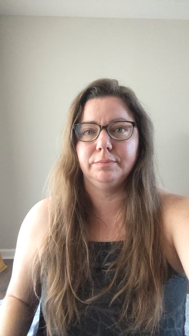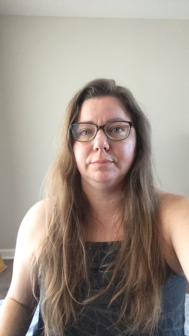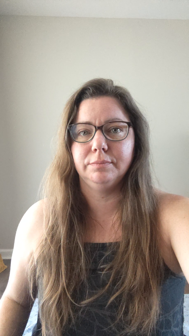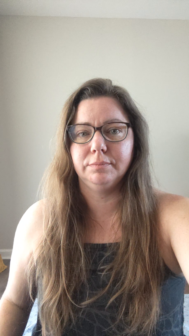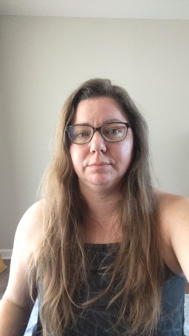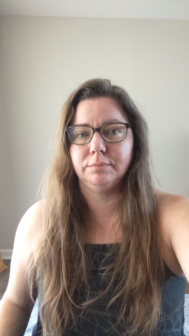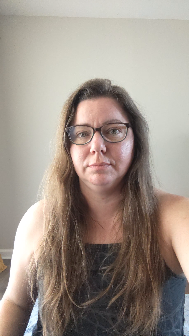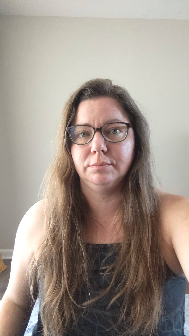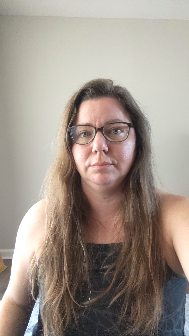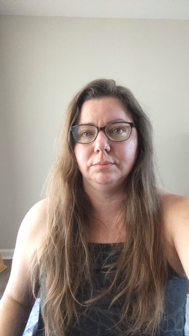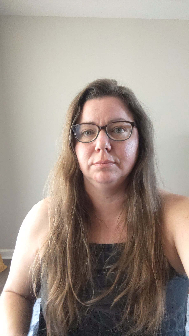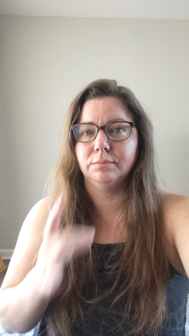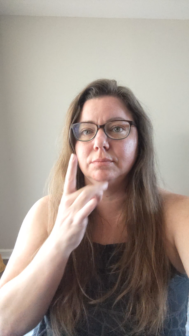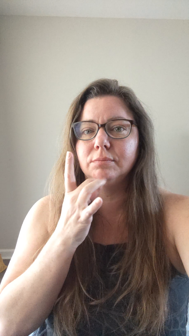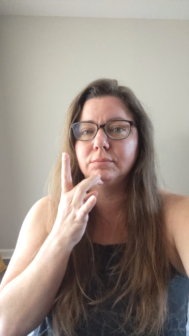light bulb